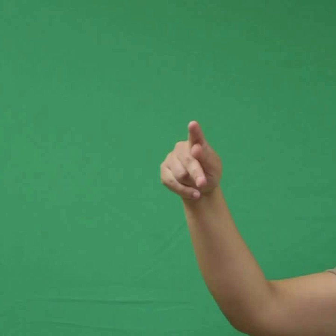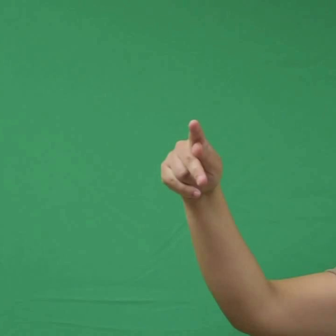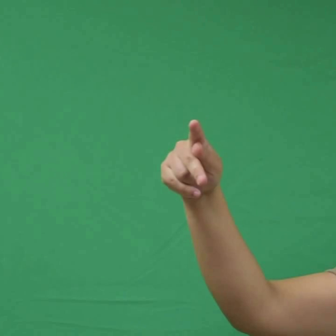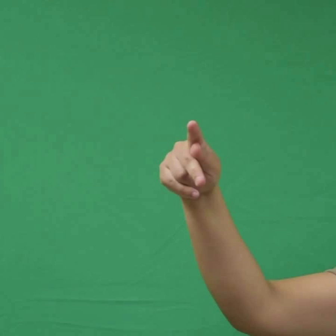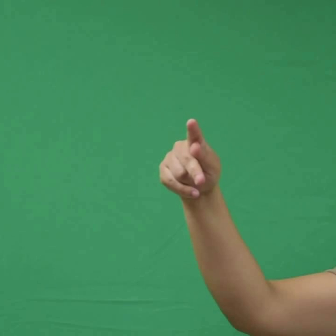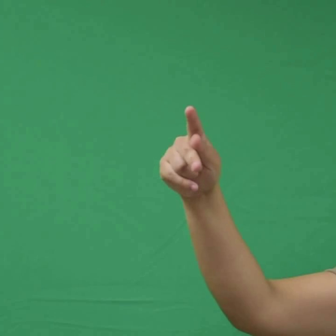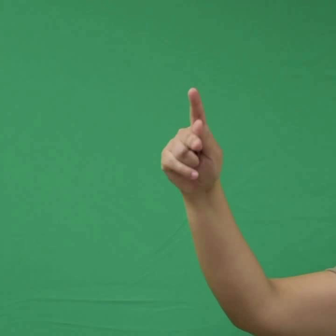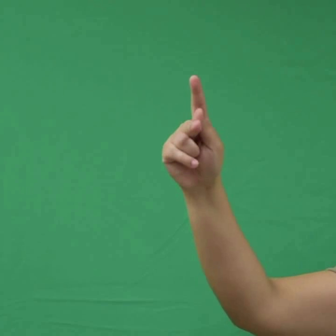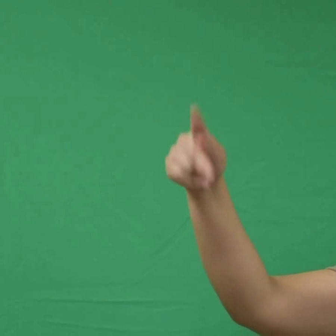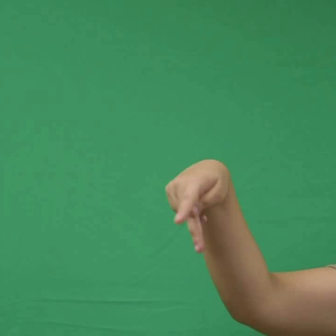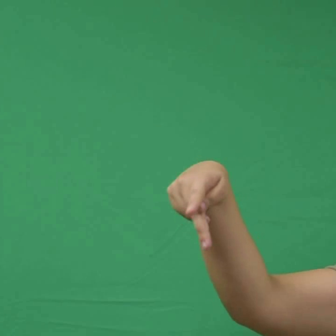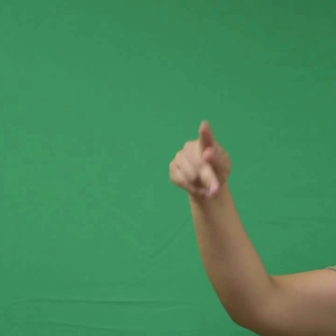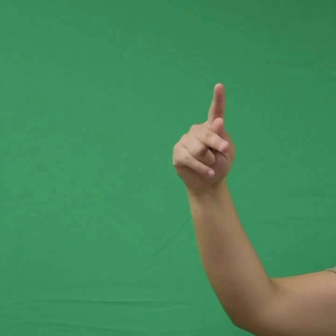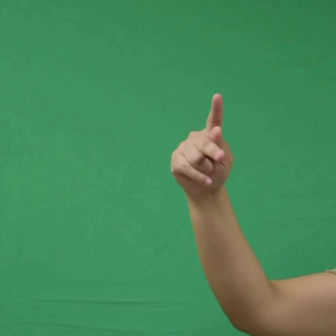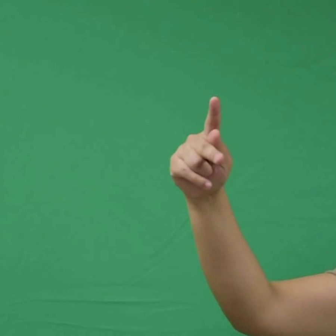K